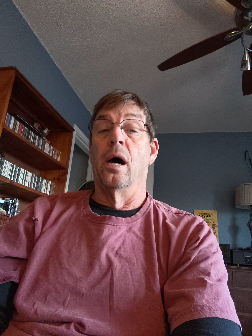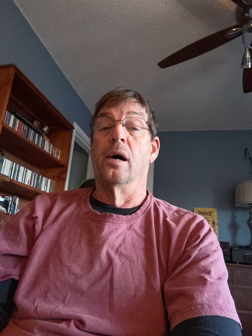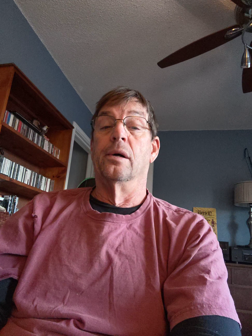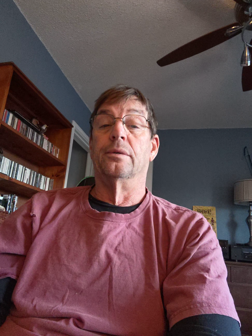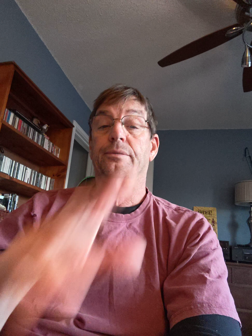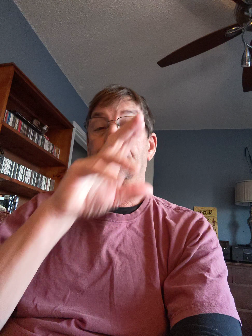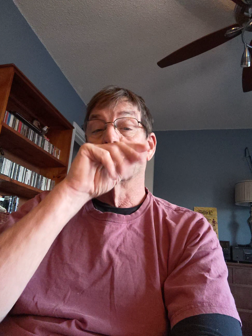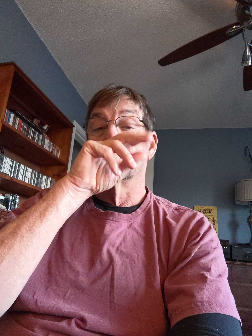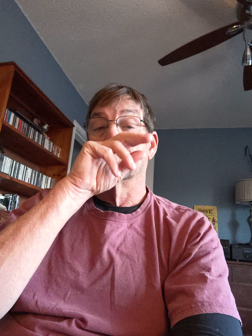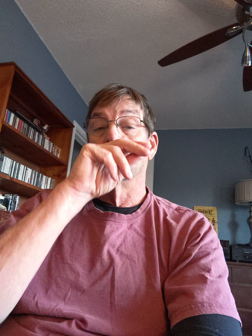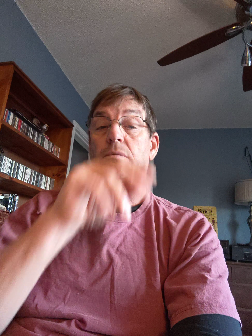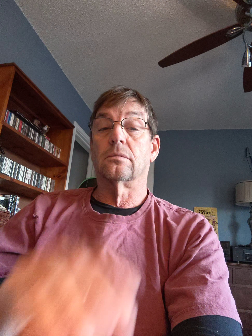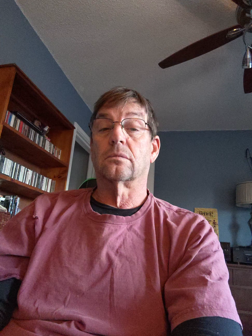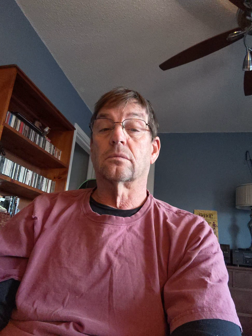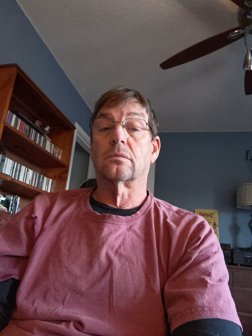duck